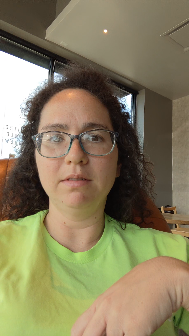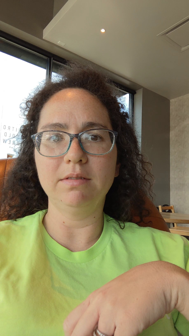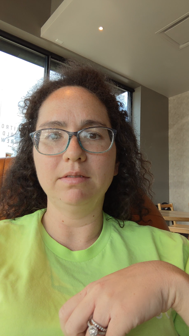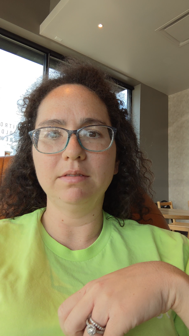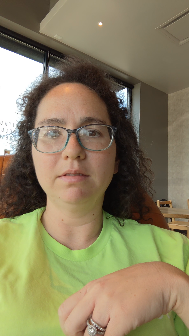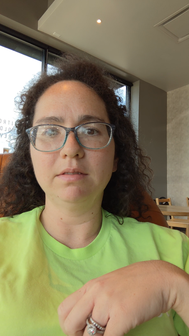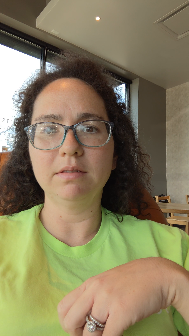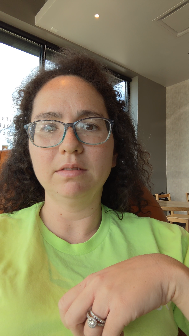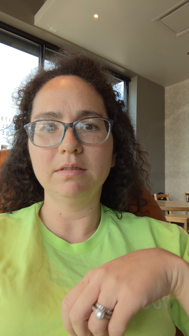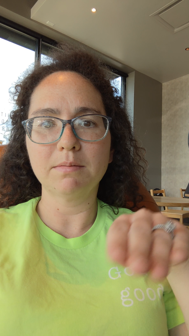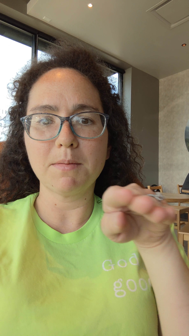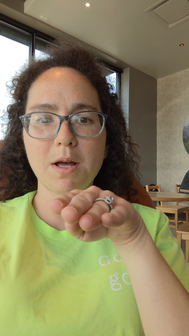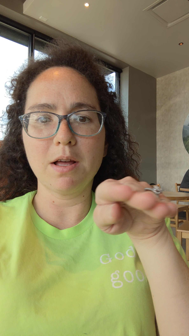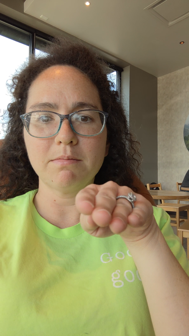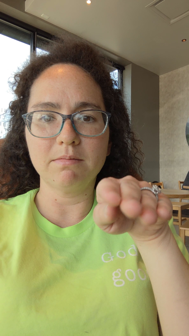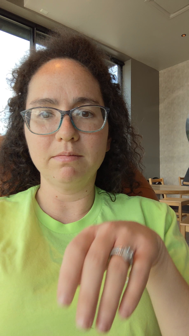boots